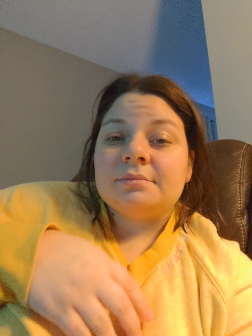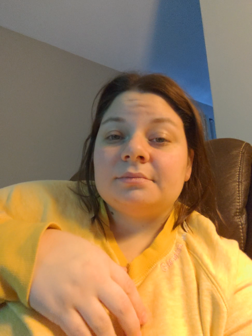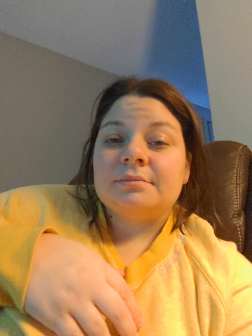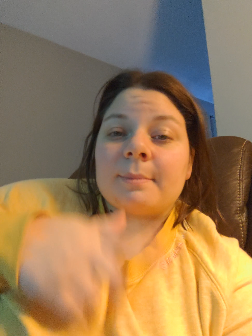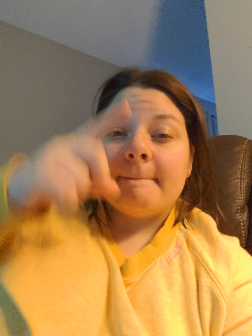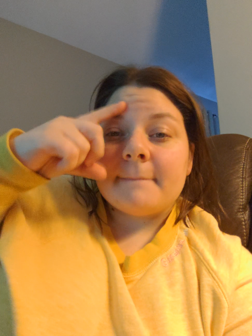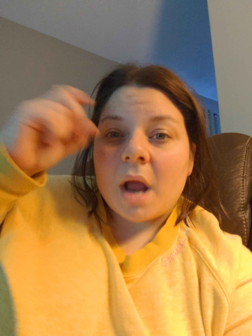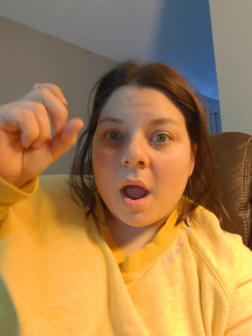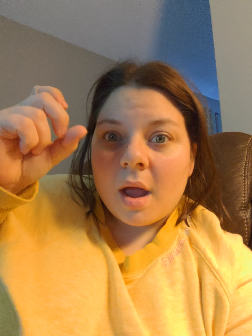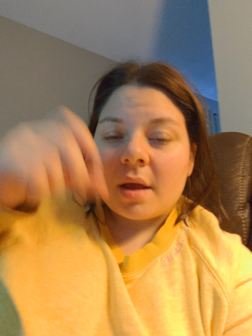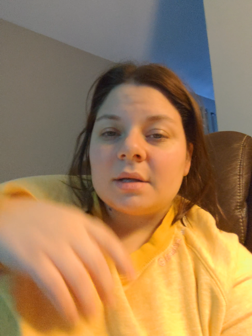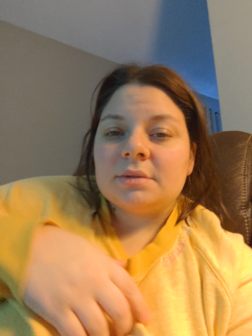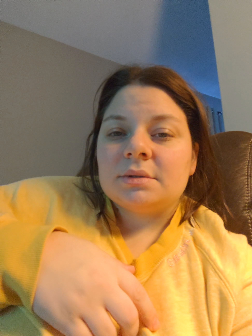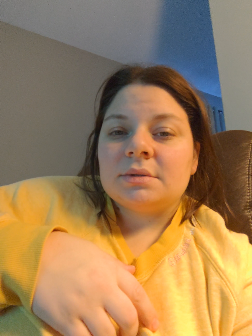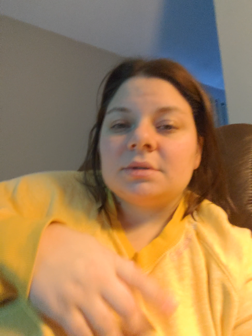because